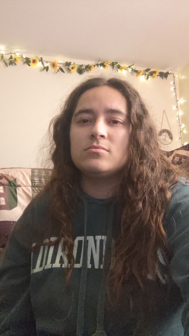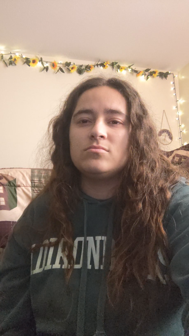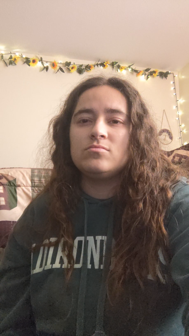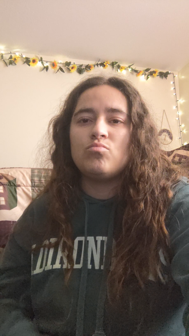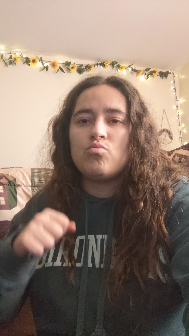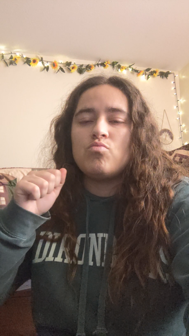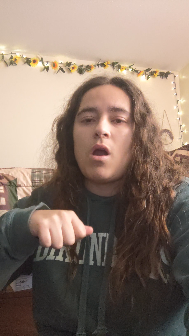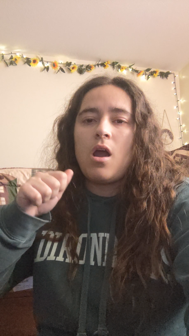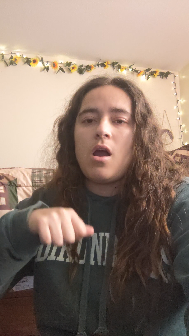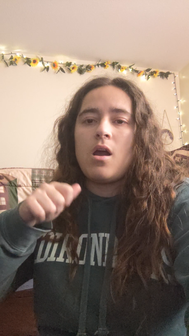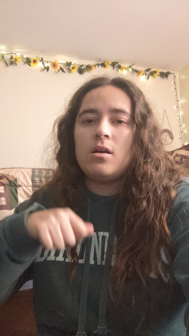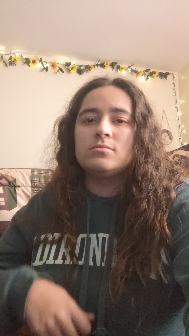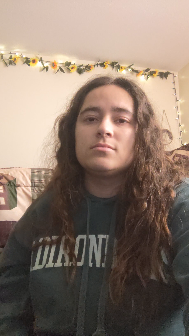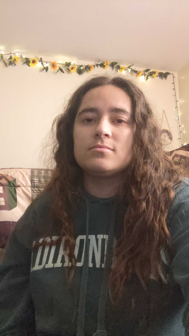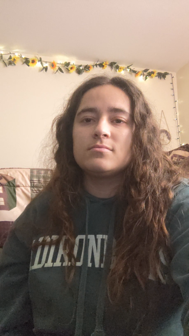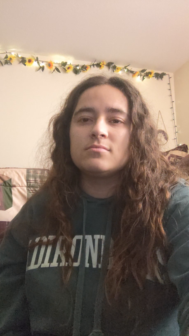rock